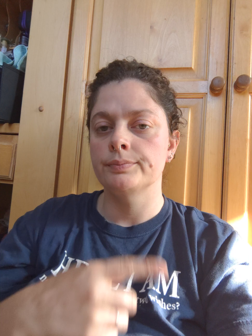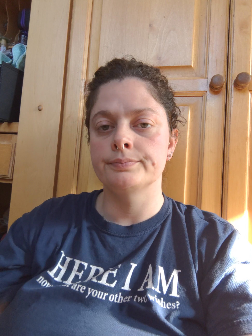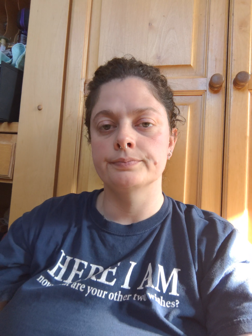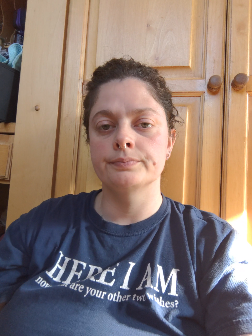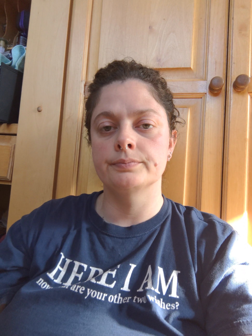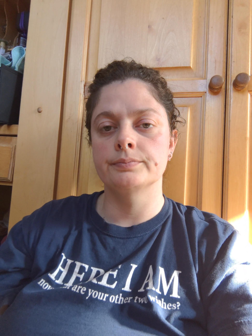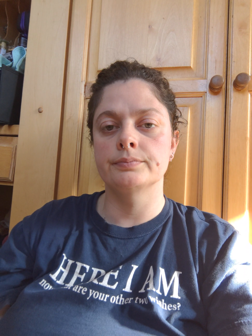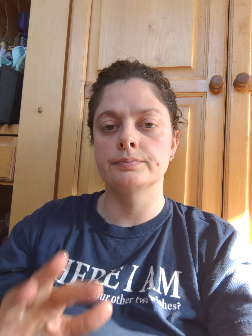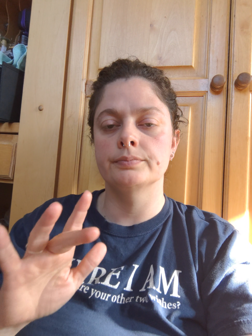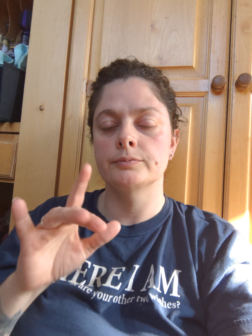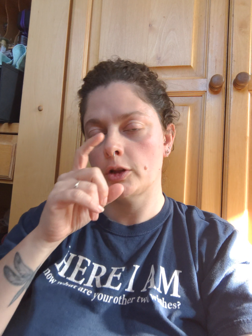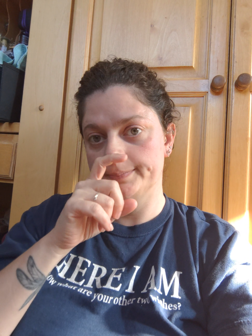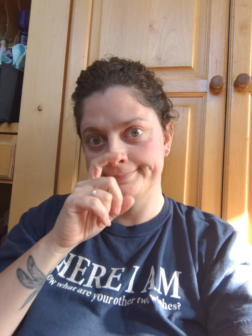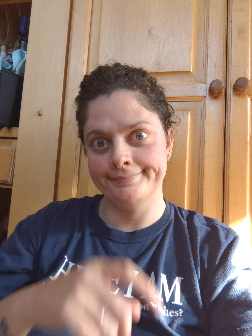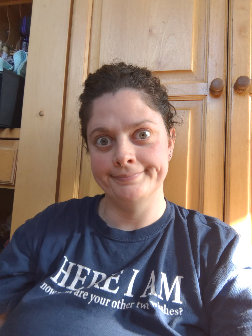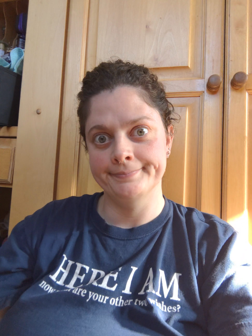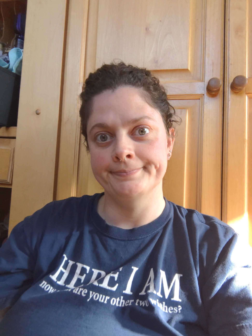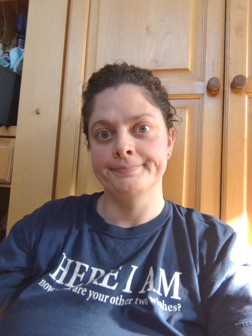doll